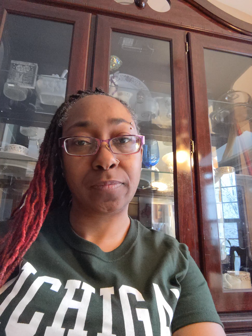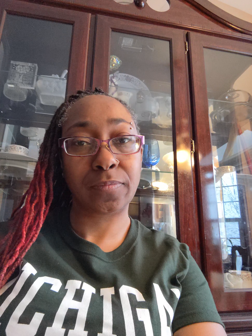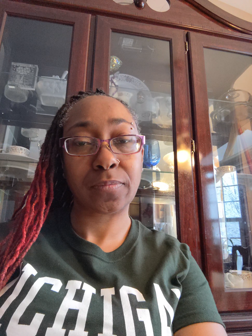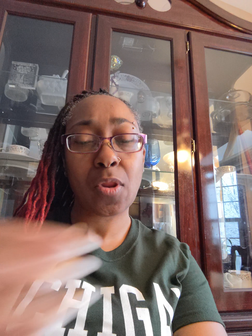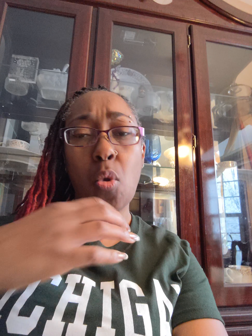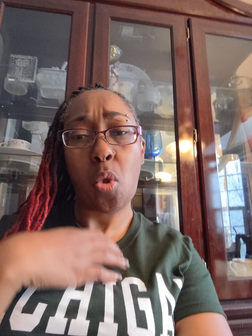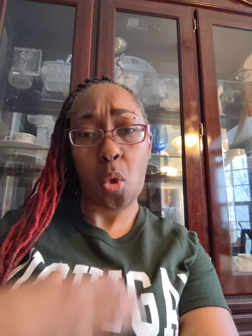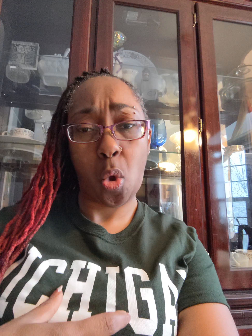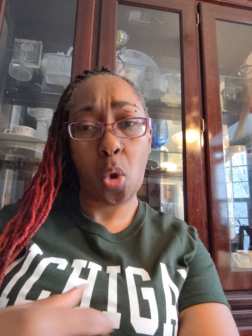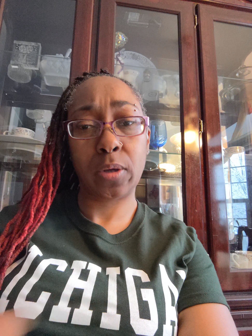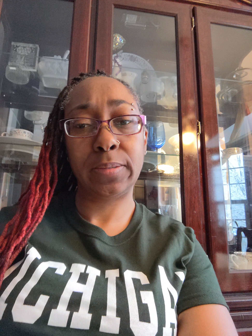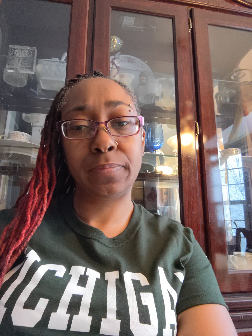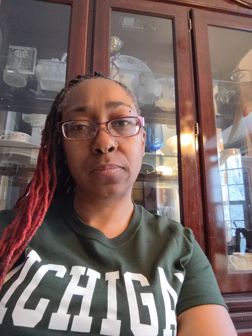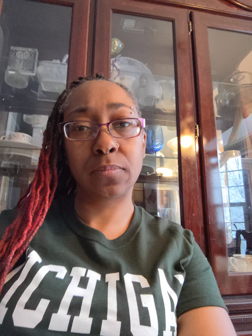hungry